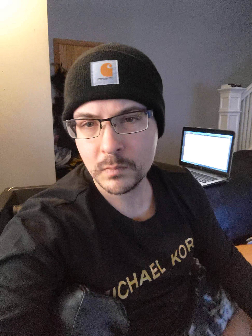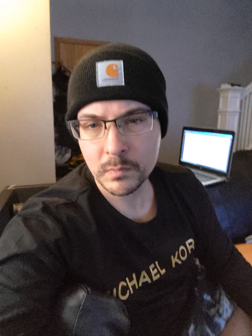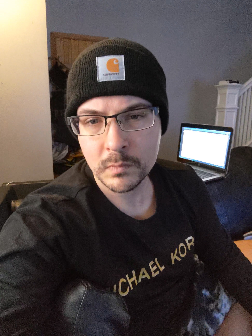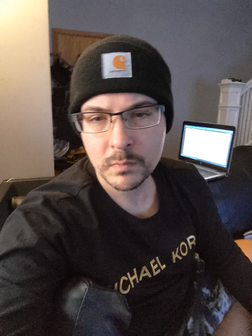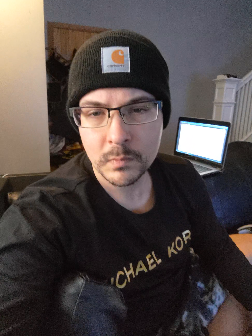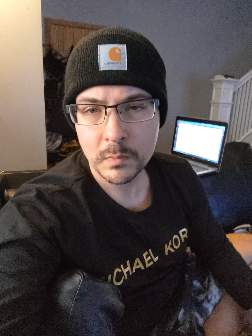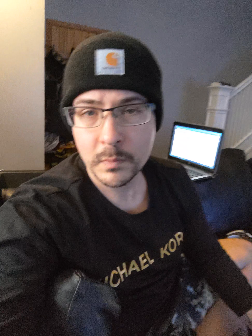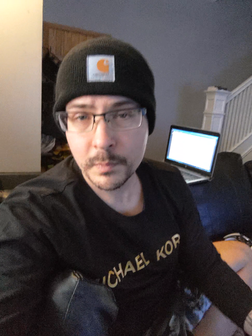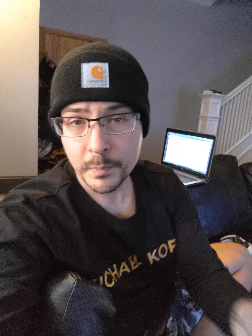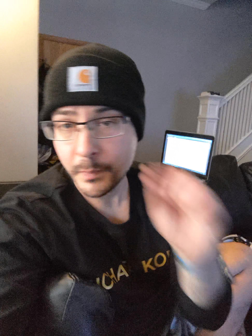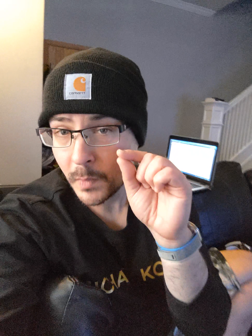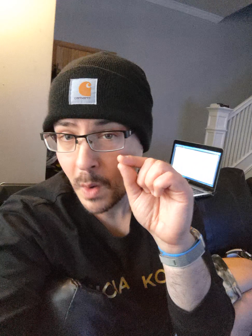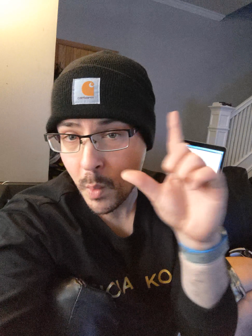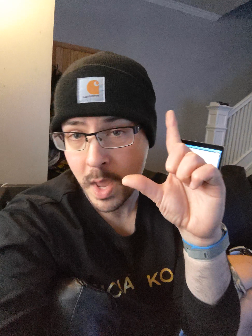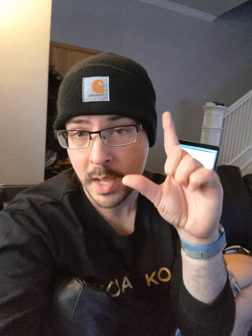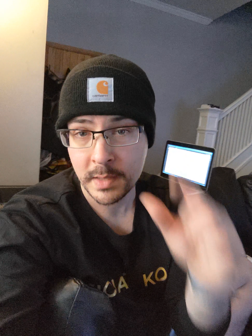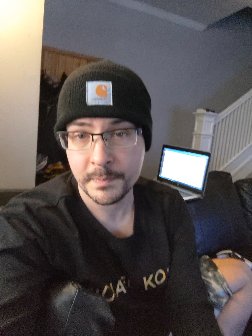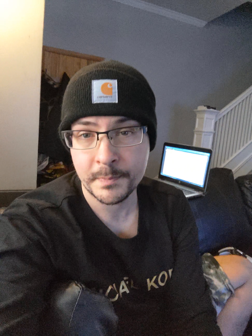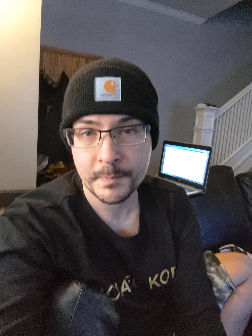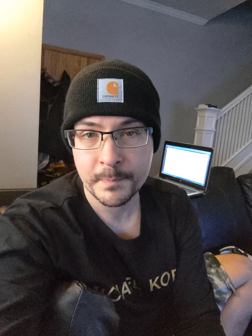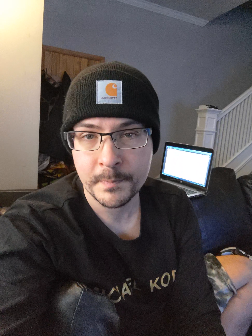awake